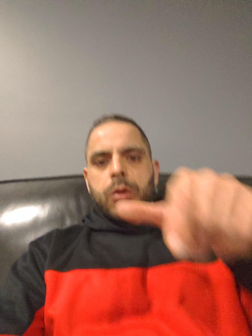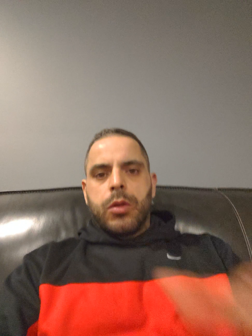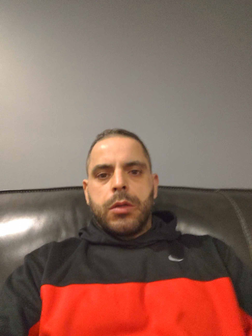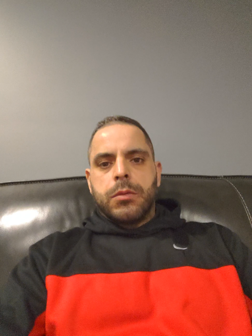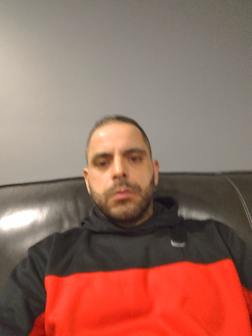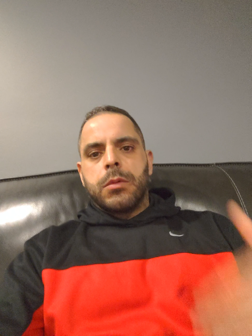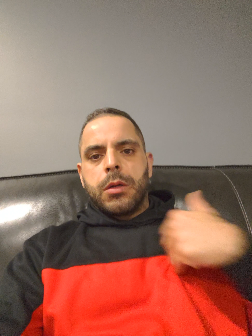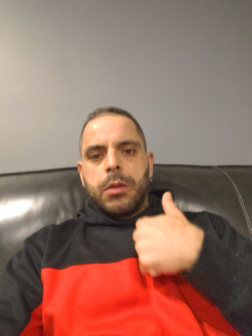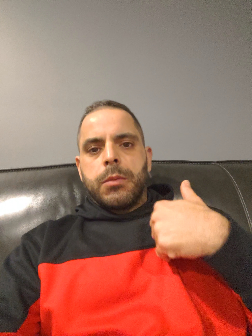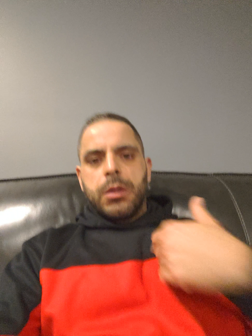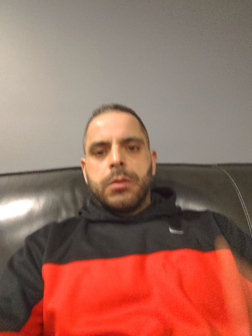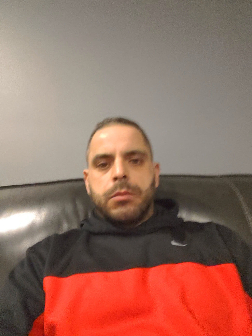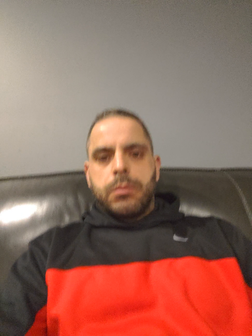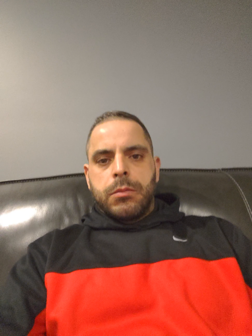animal